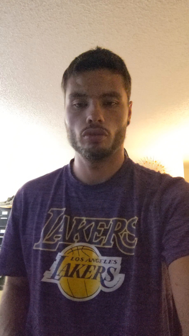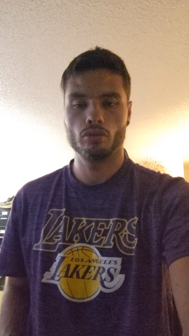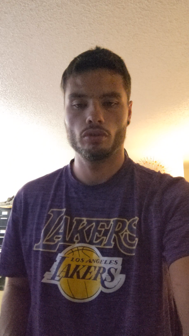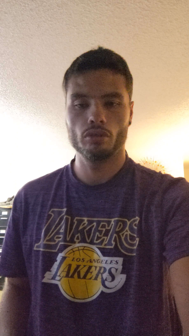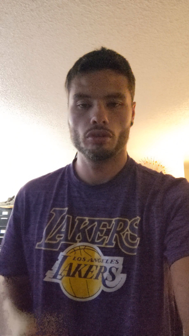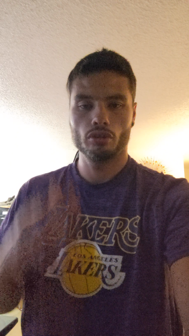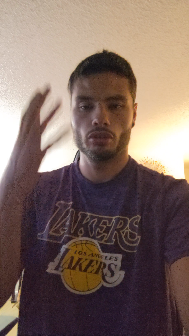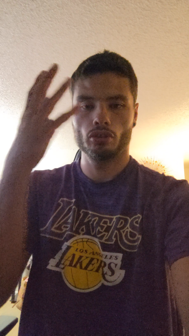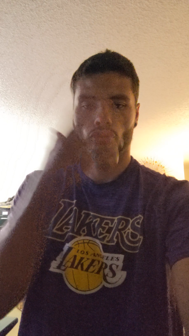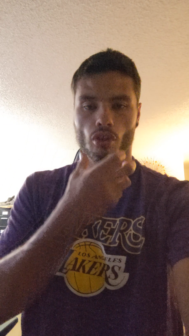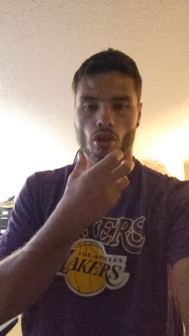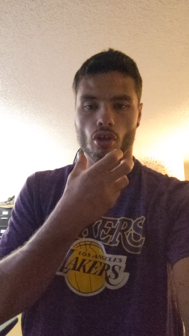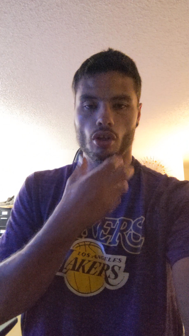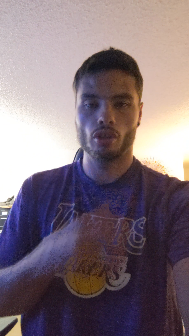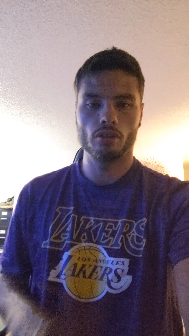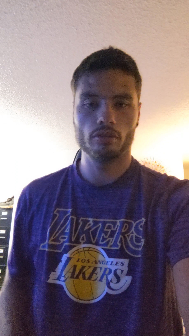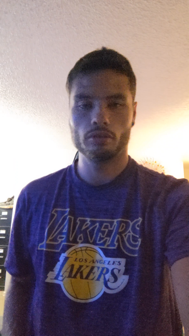dark